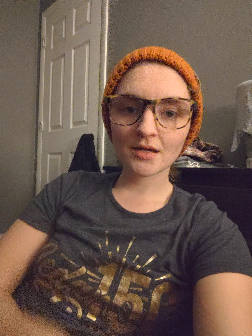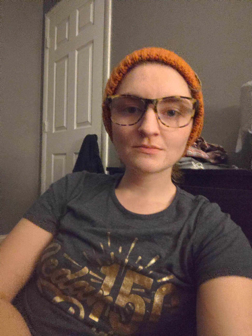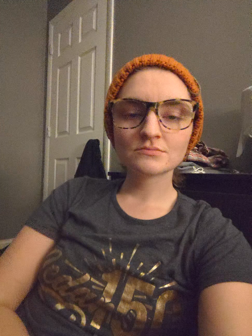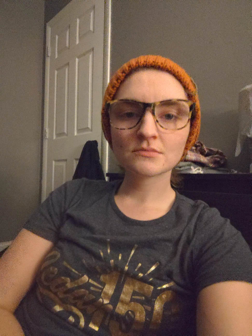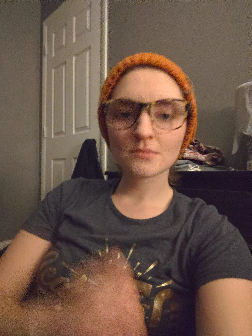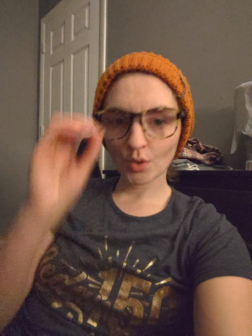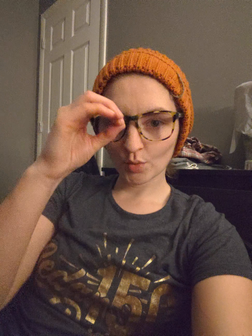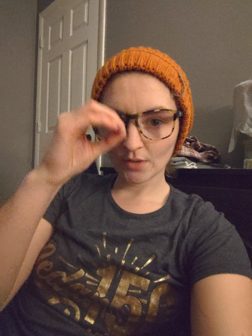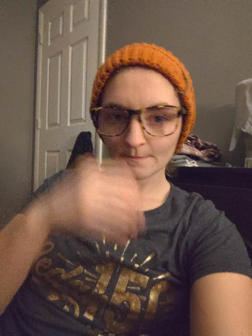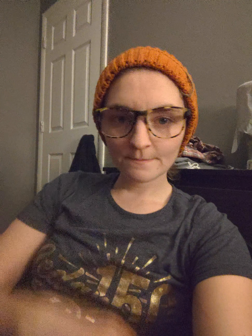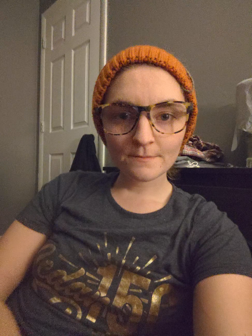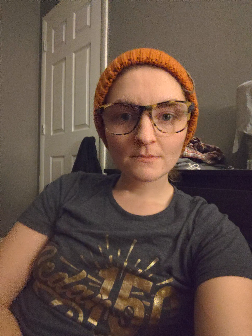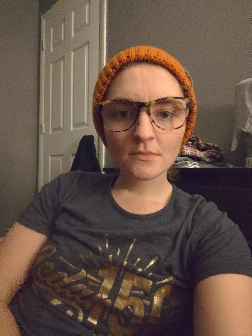owl